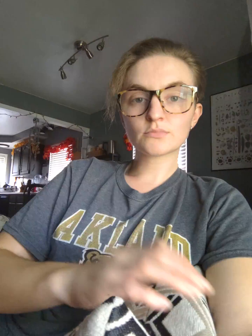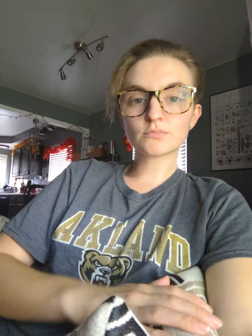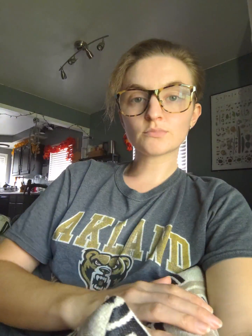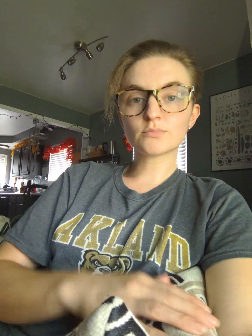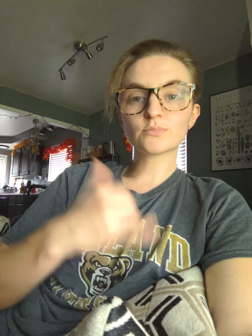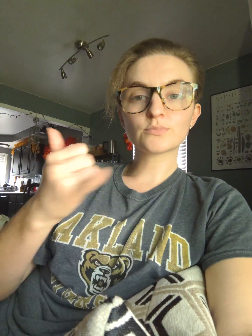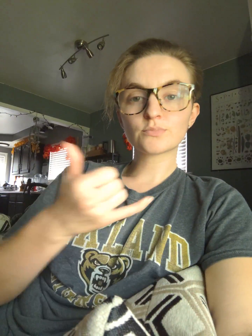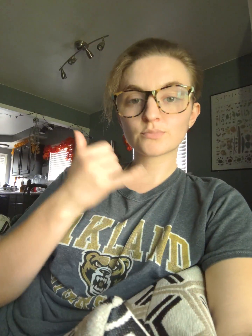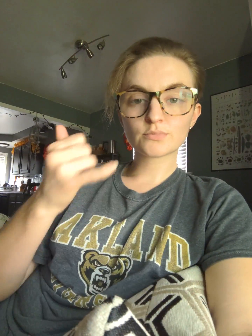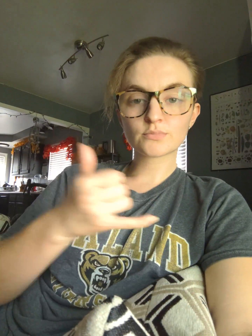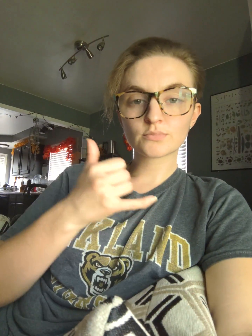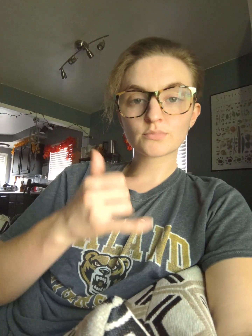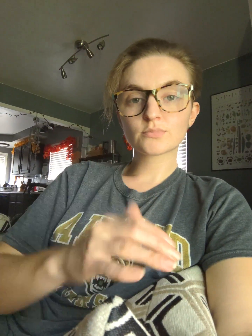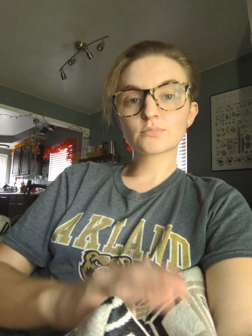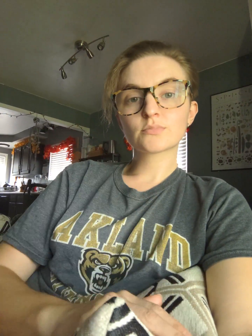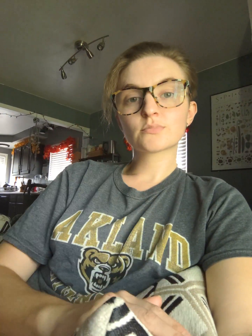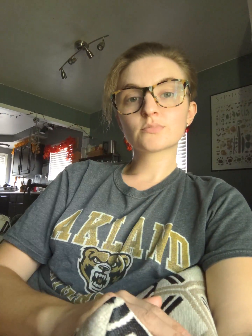play